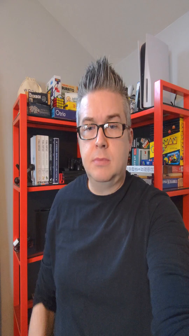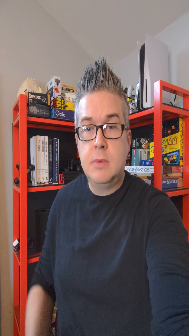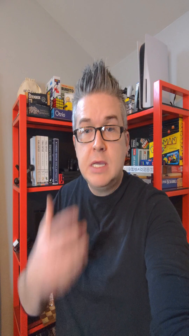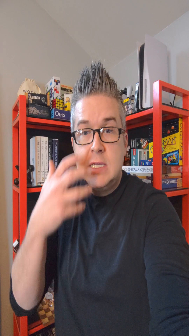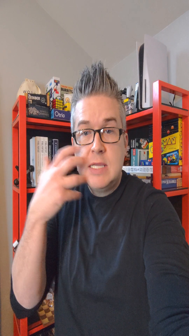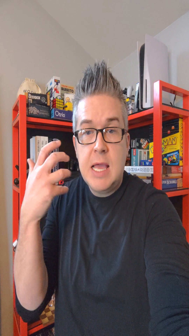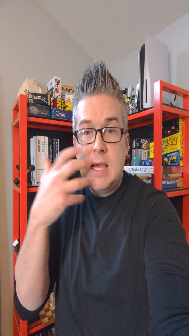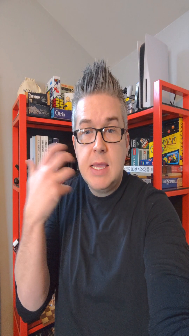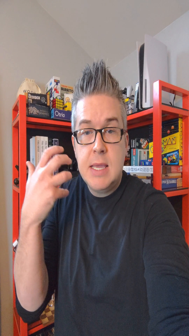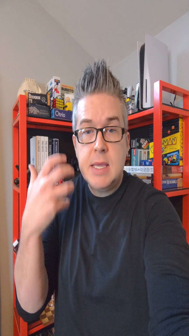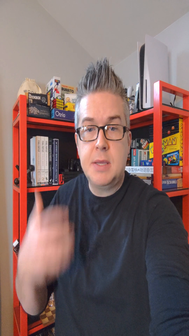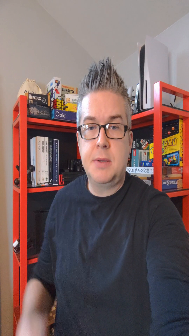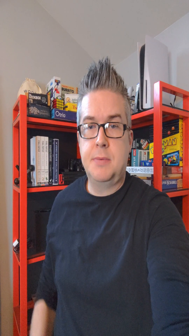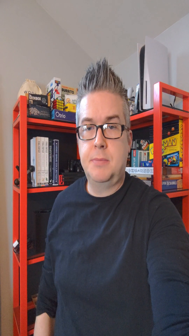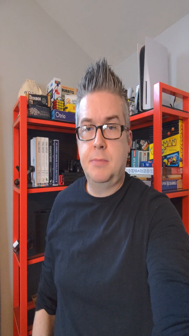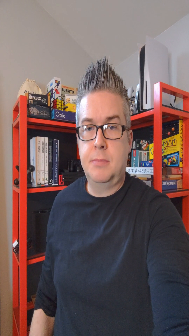tiger